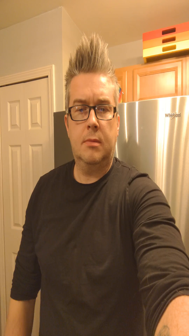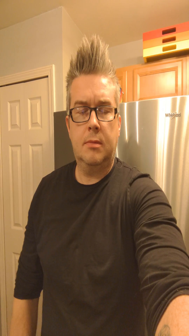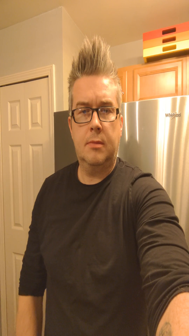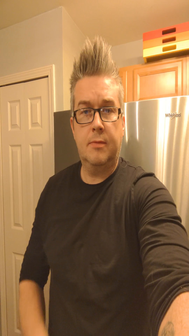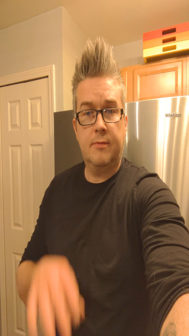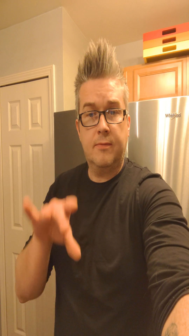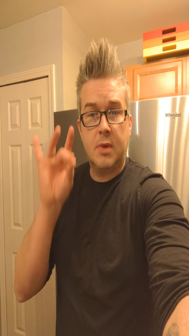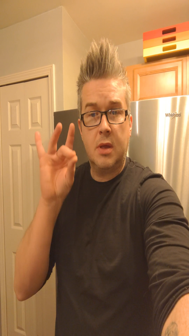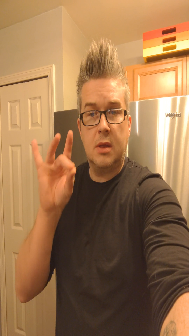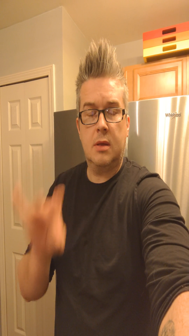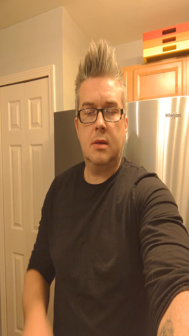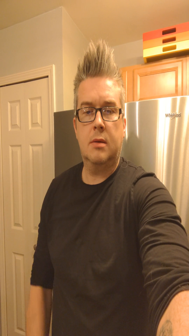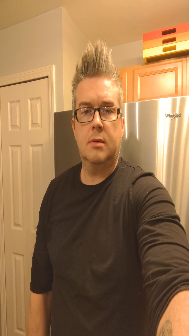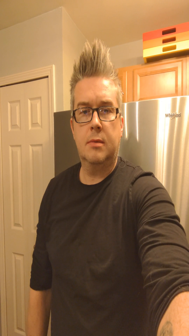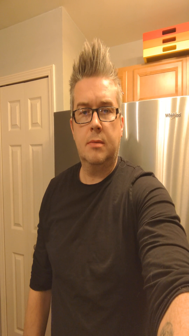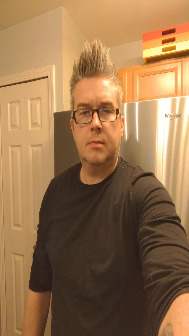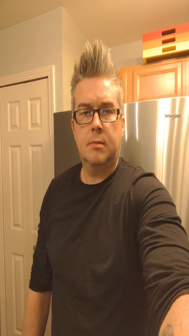find